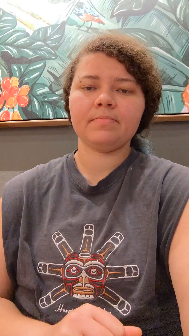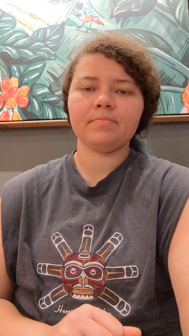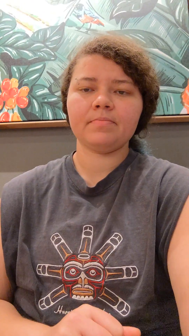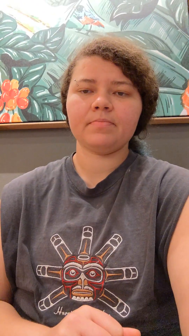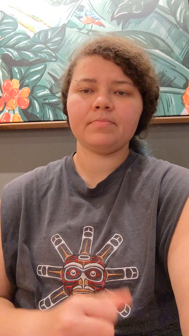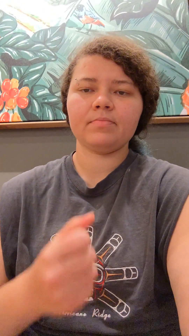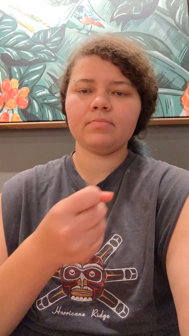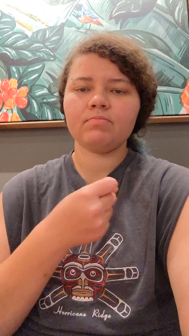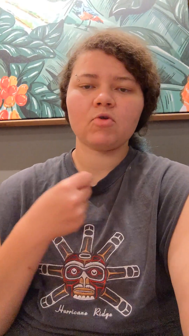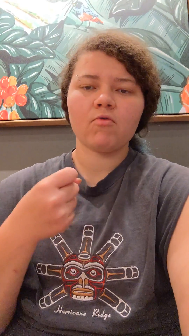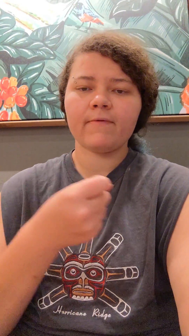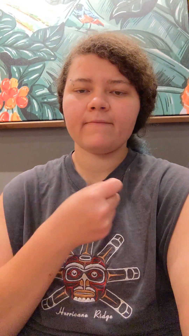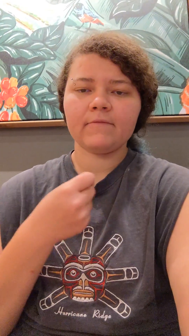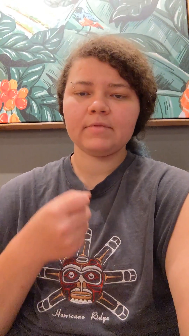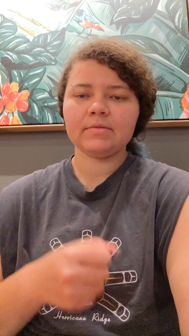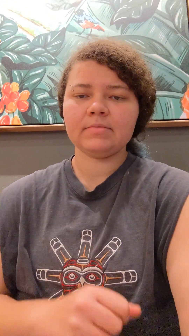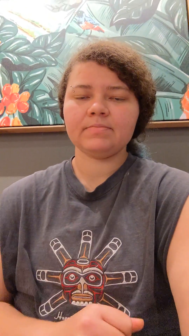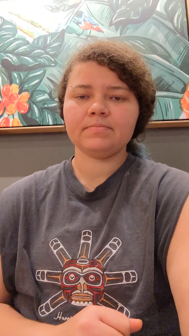coffee